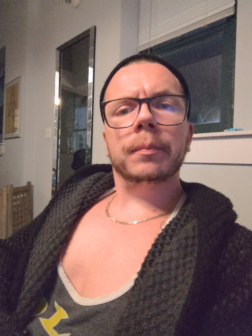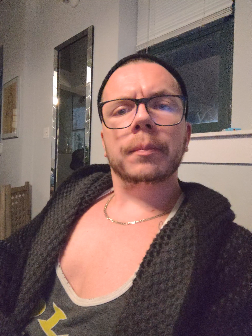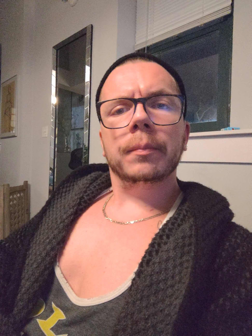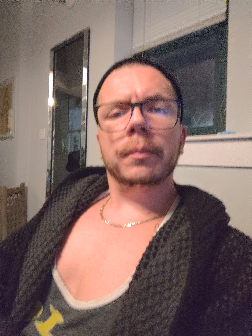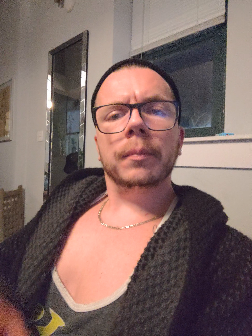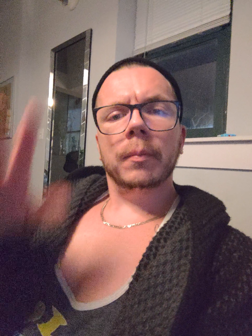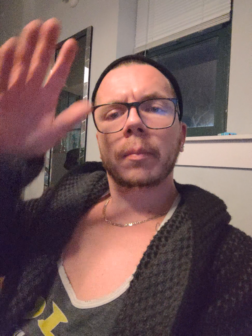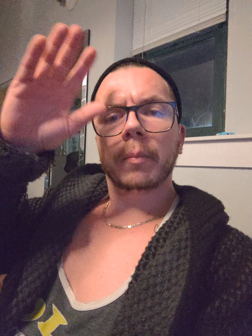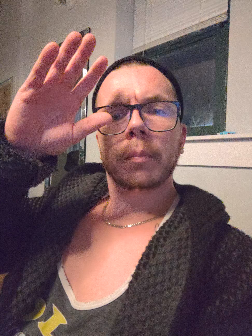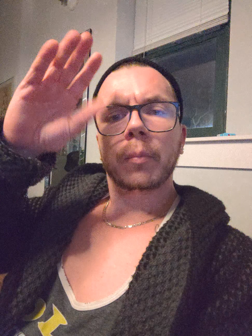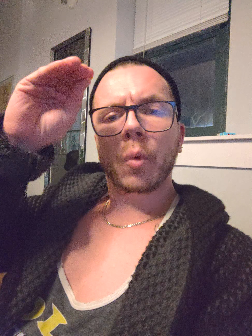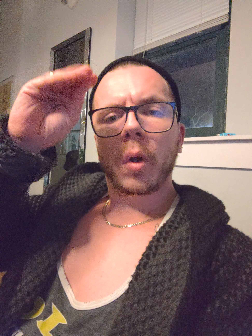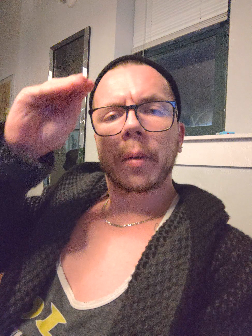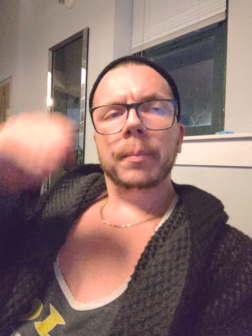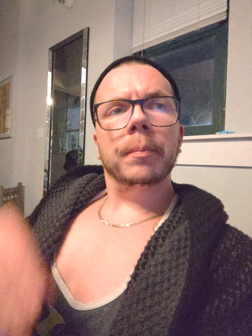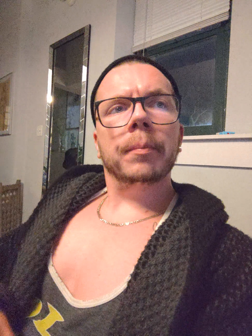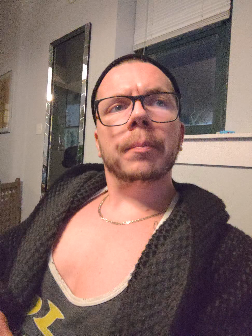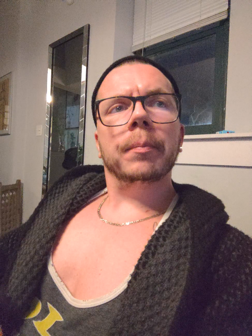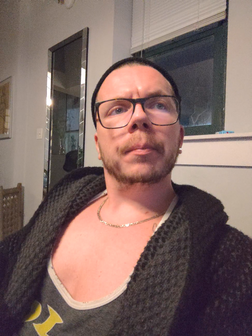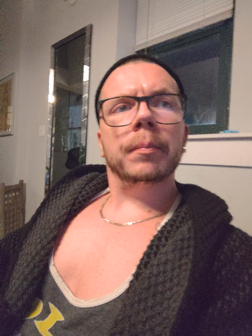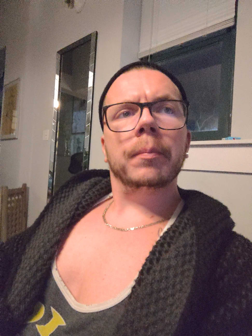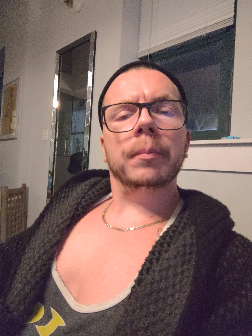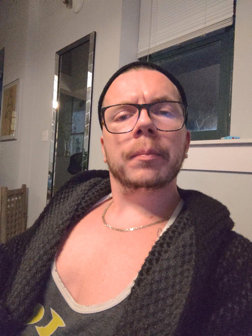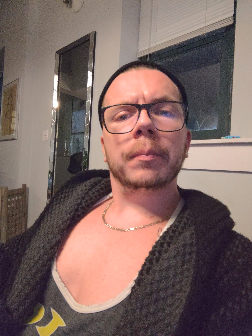boy